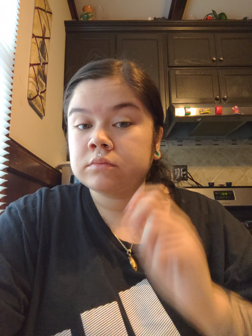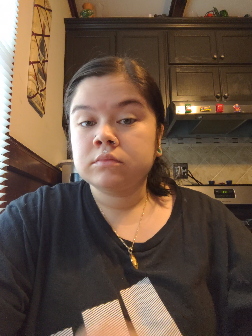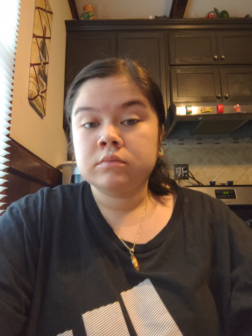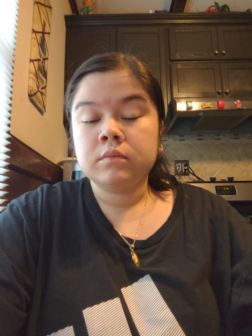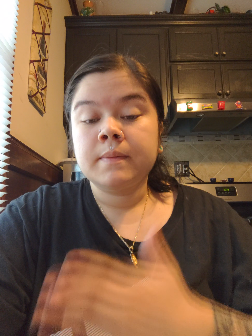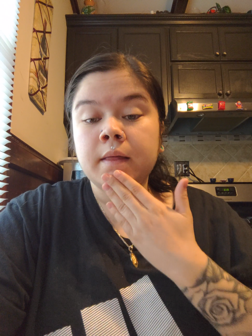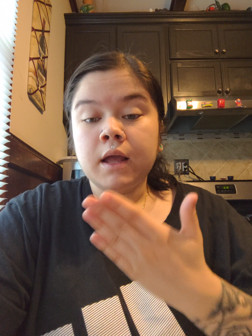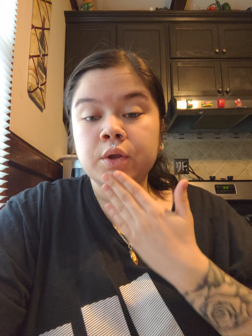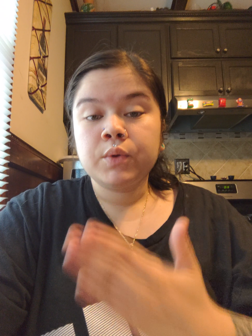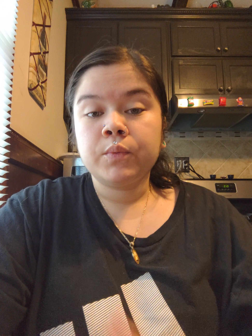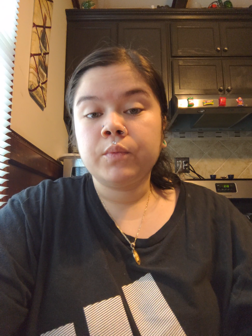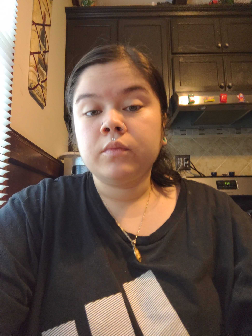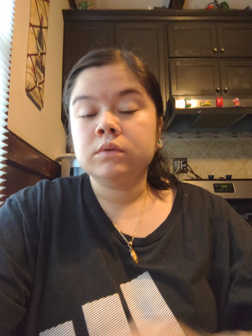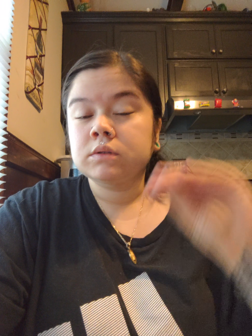thank you